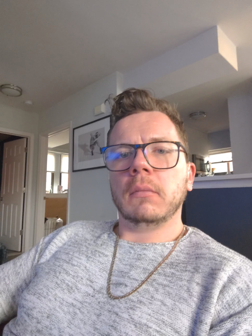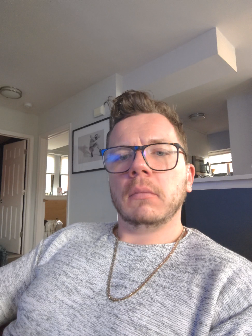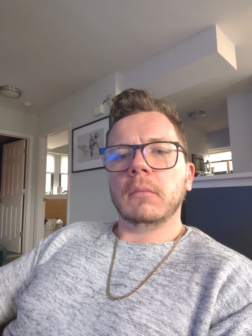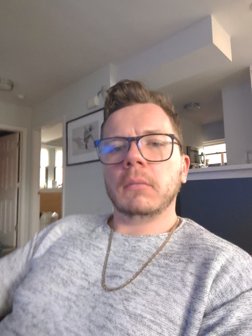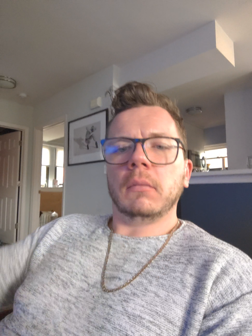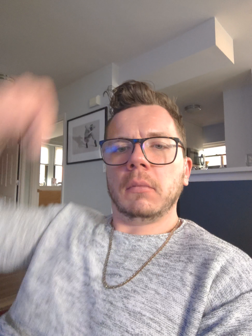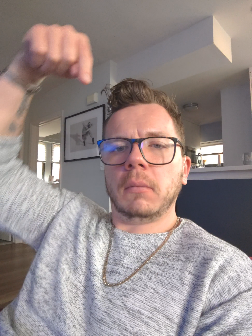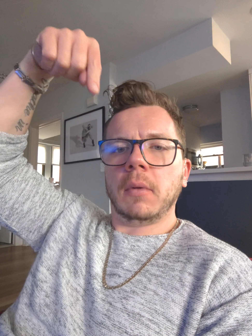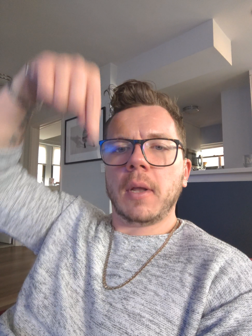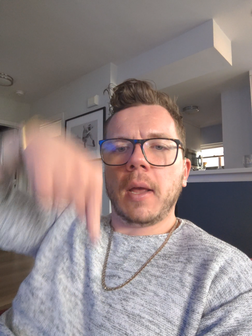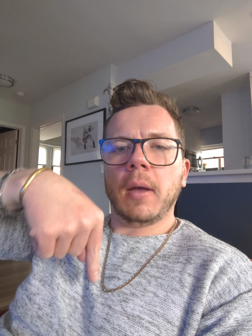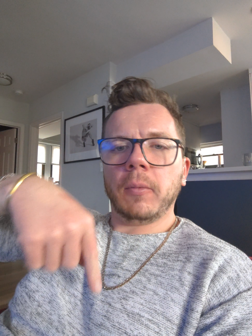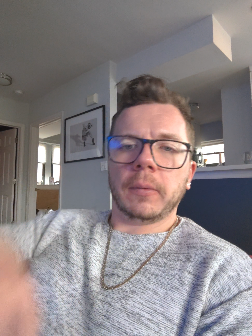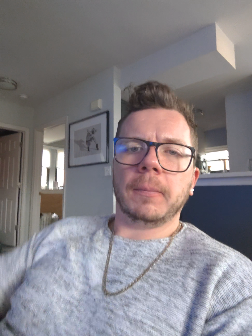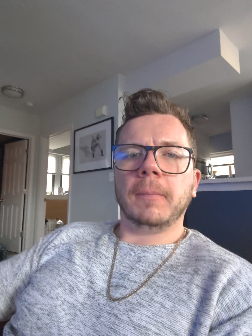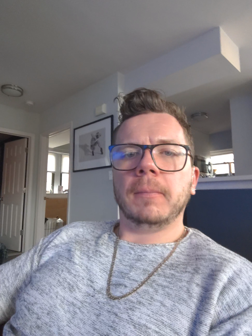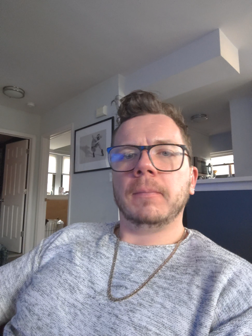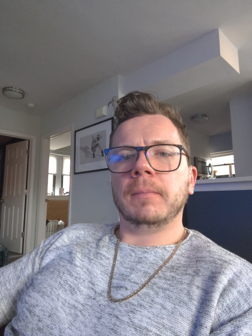down